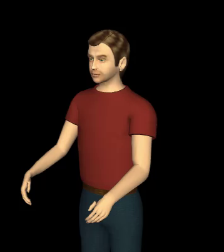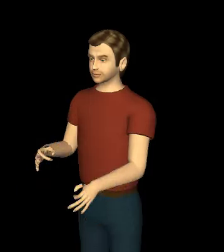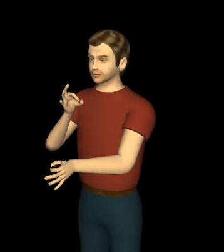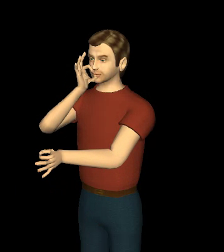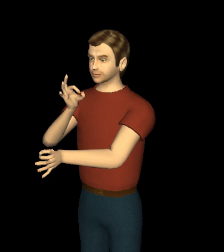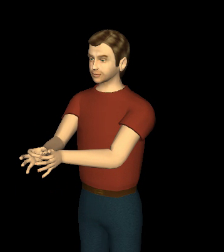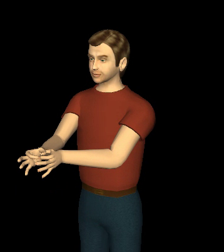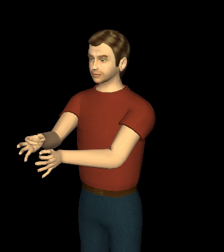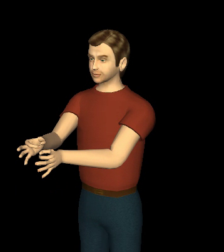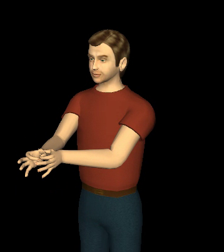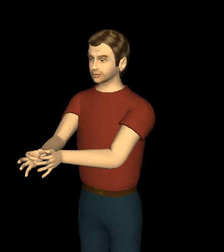حبة عنب